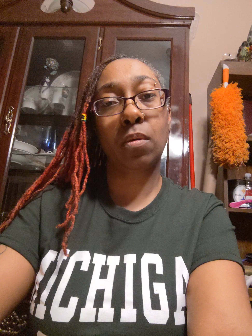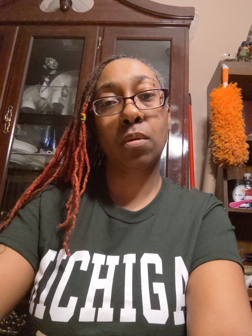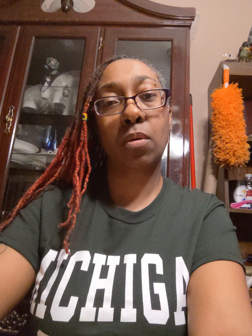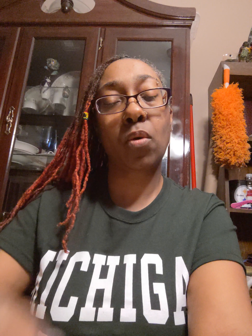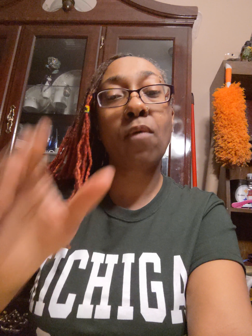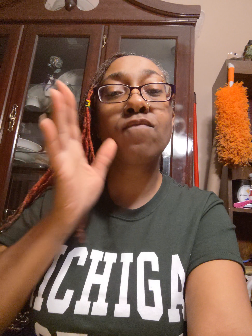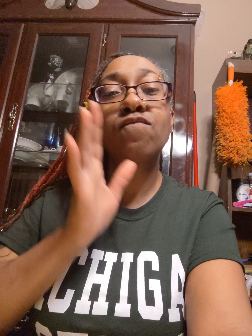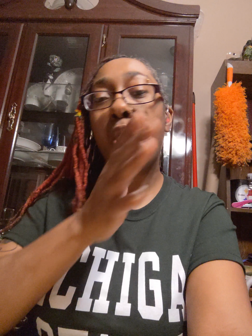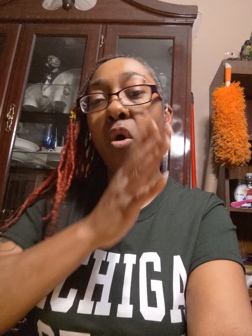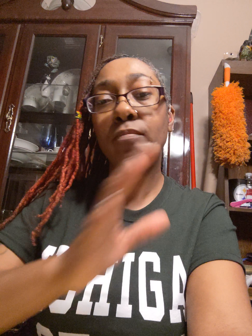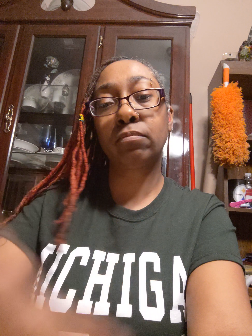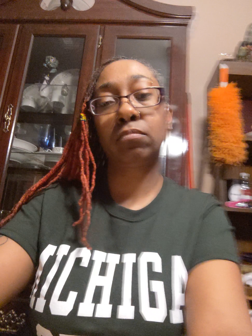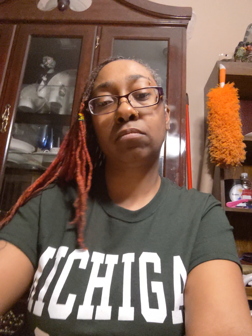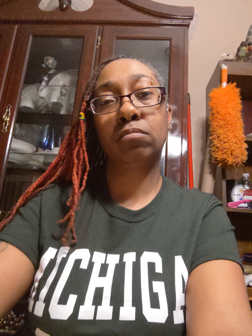farm